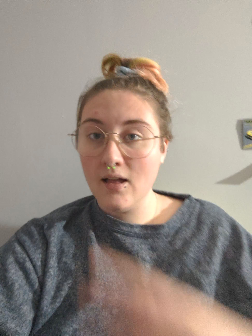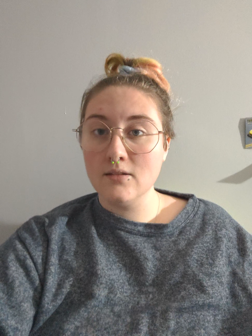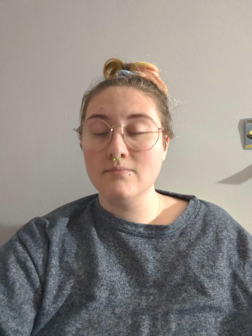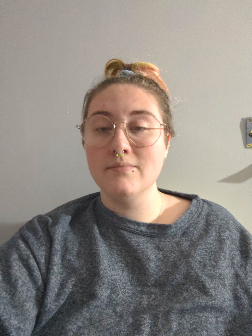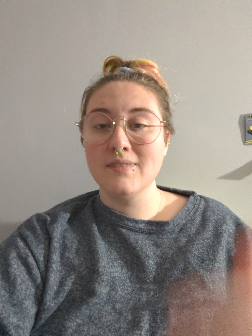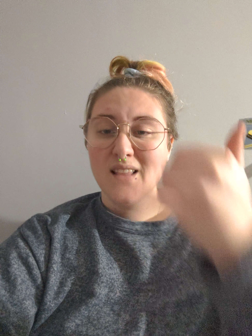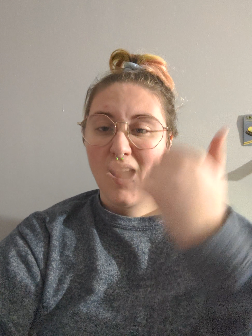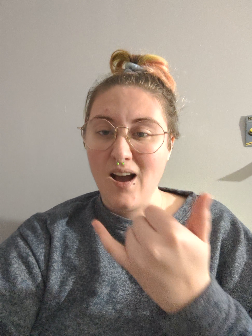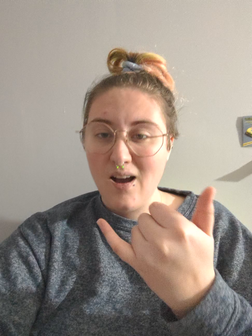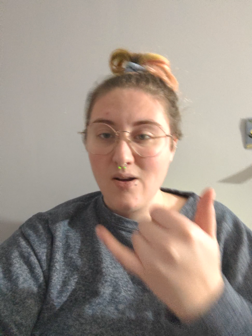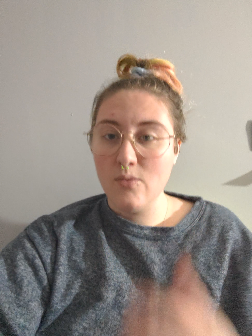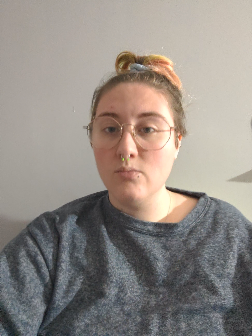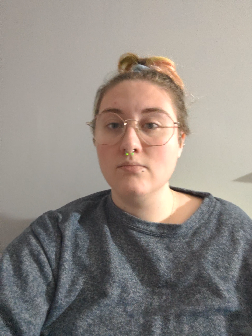now